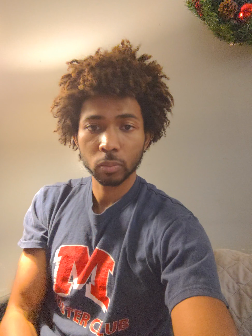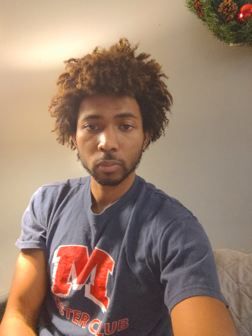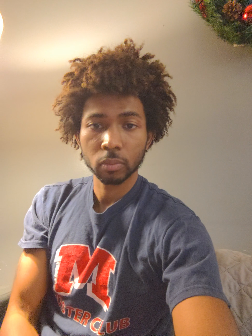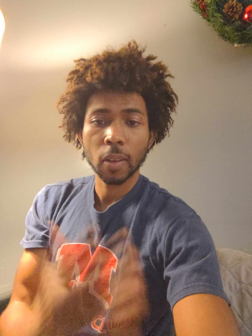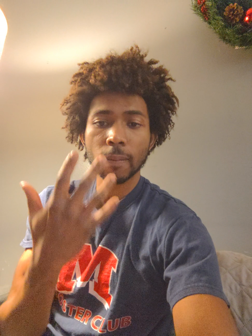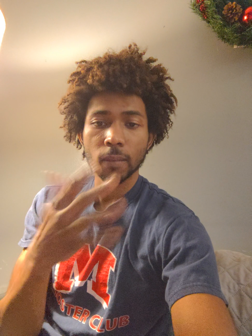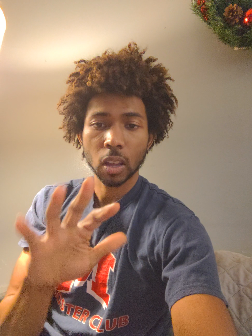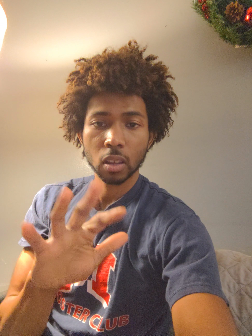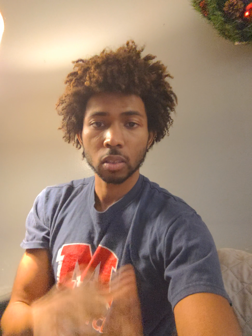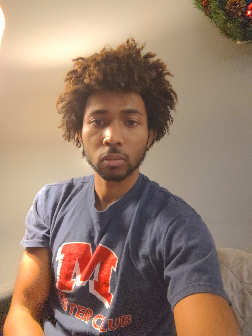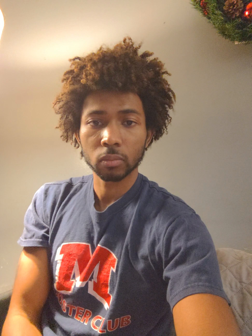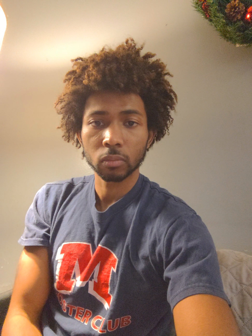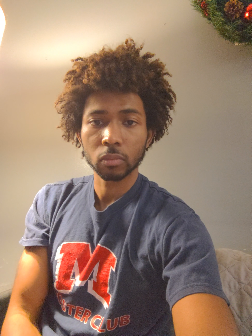finish